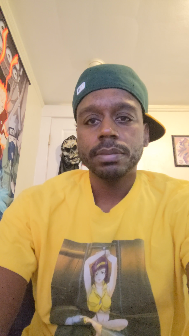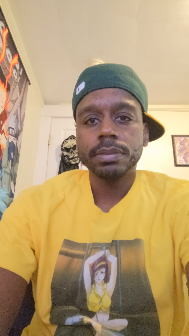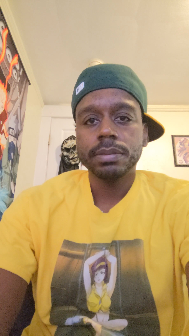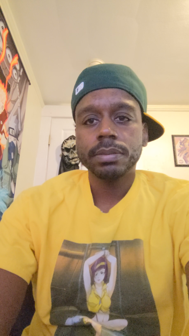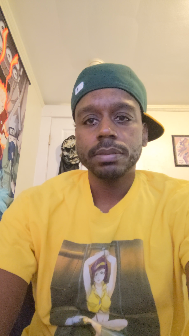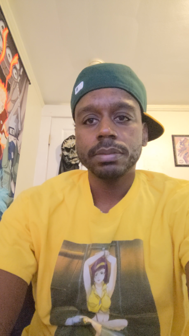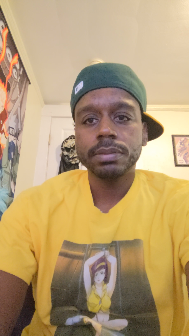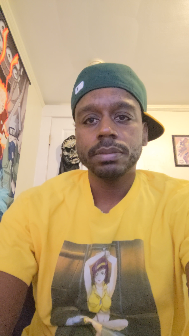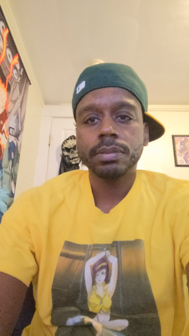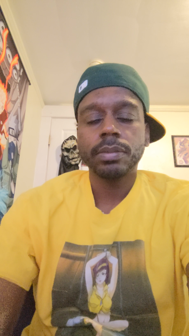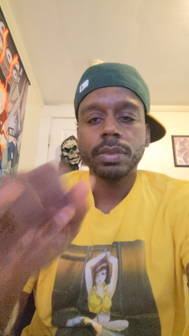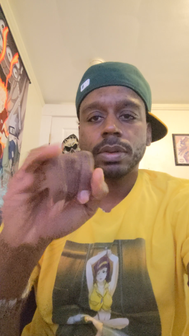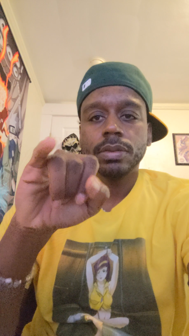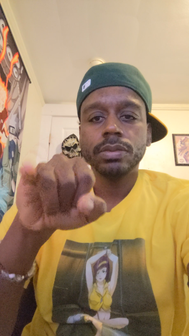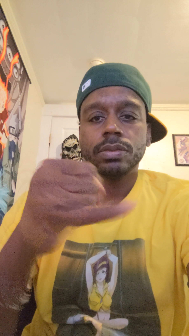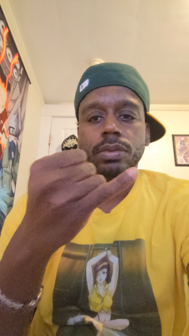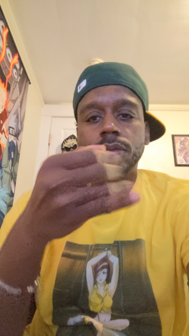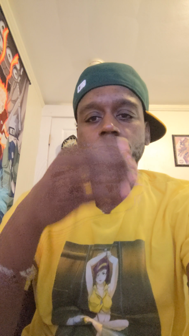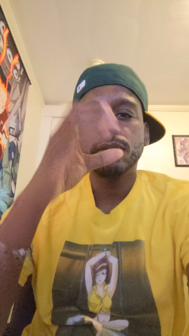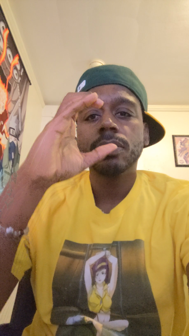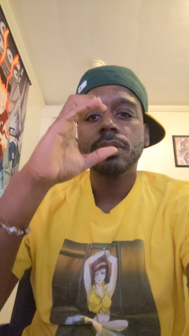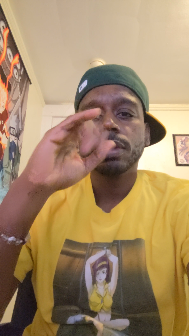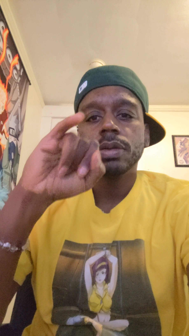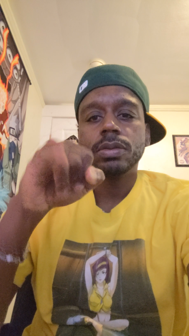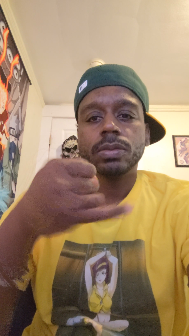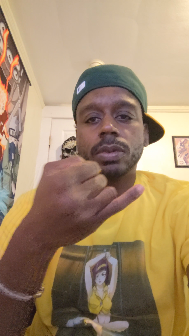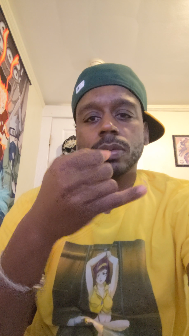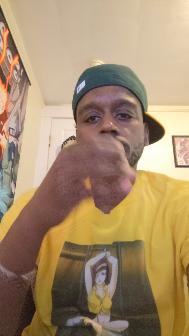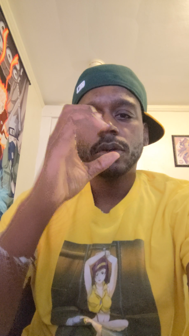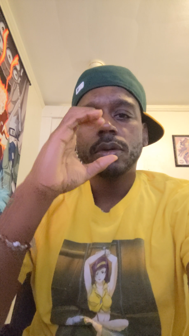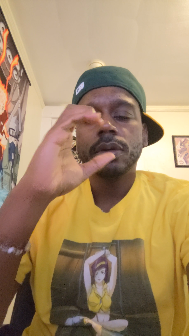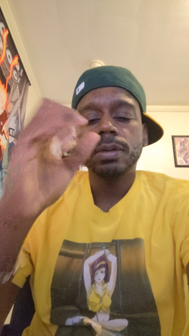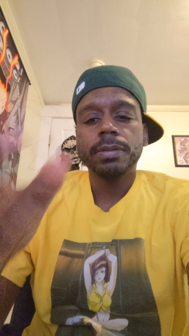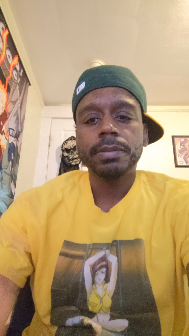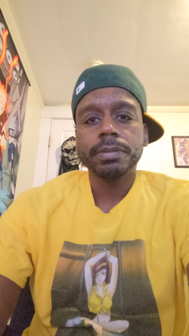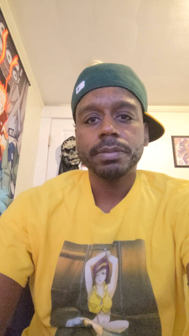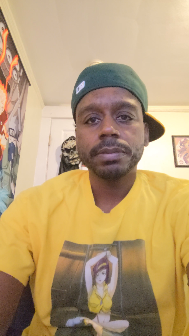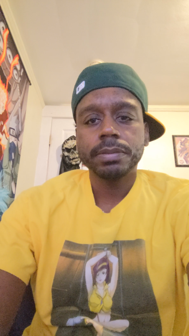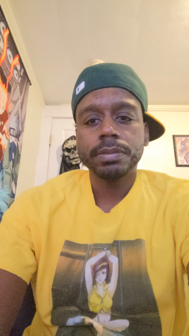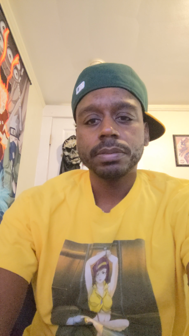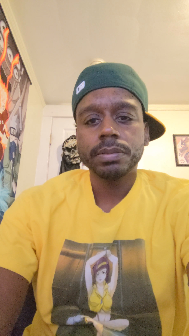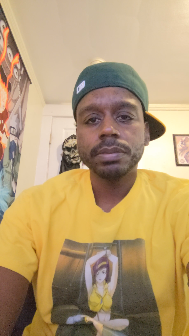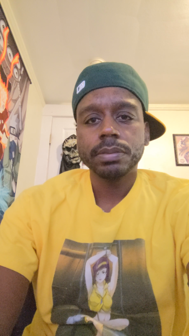juice